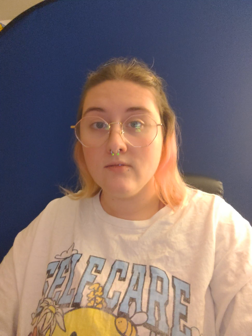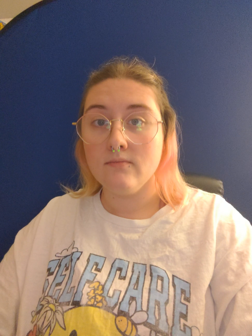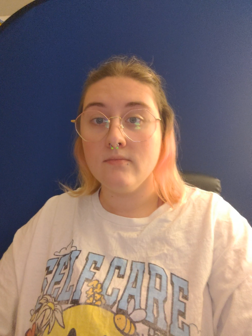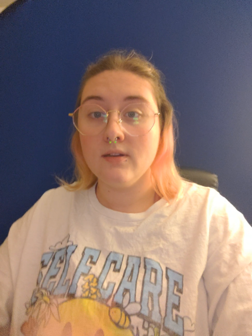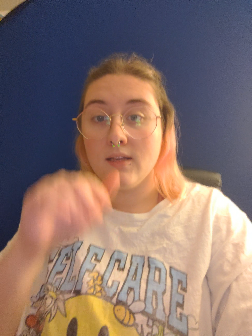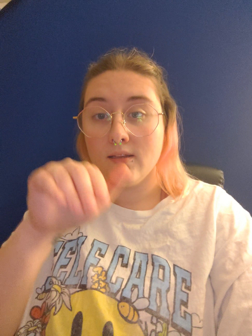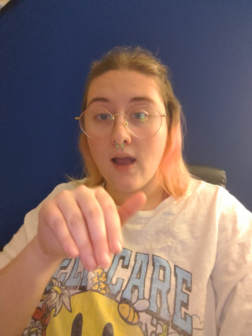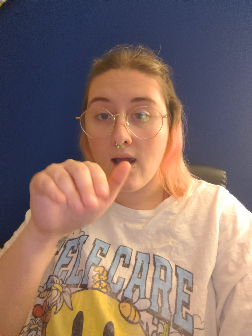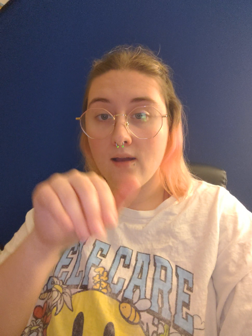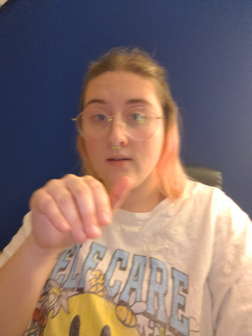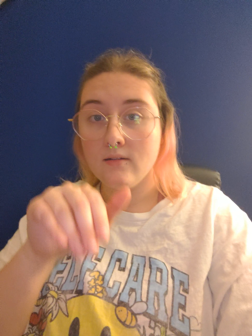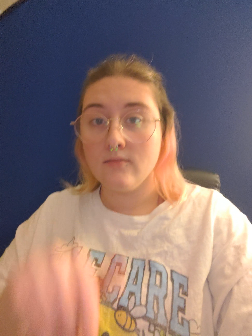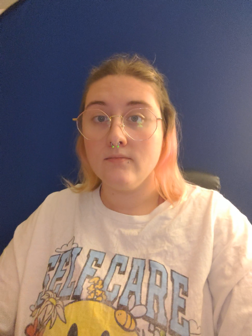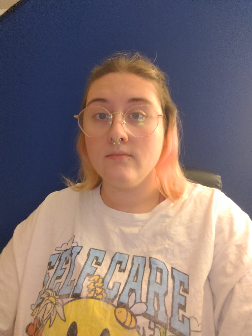night